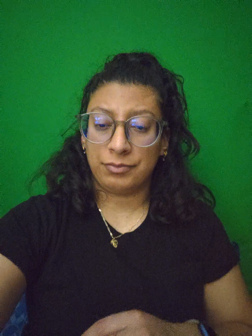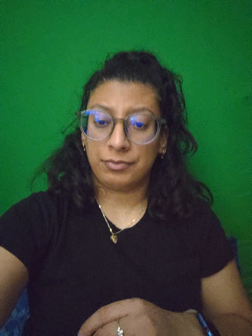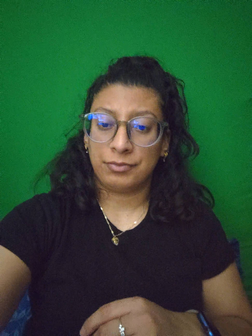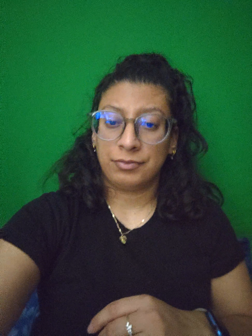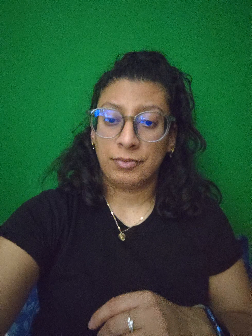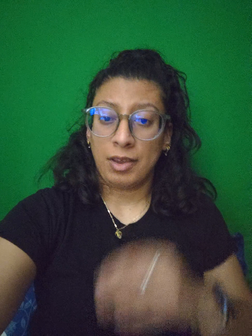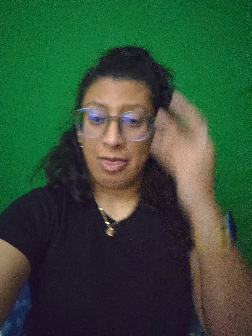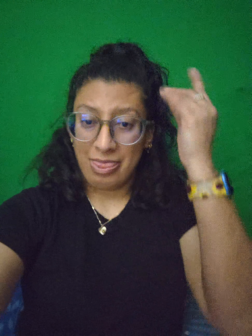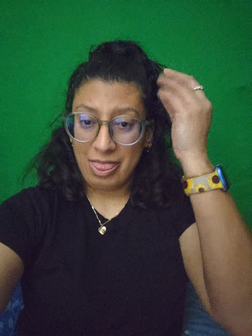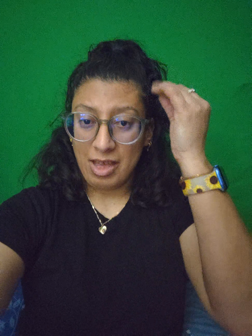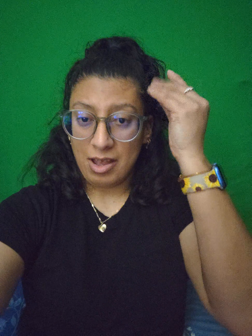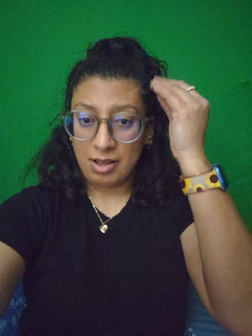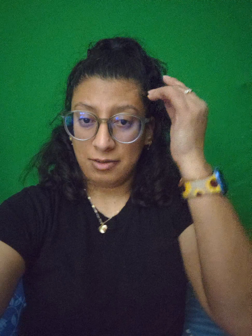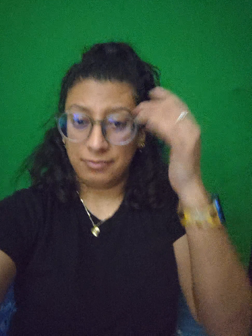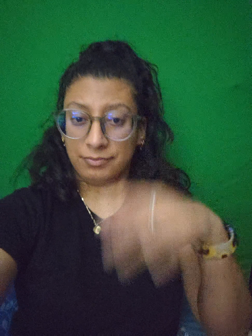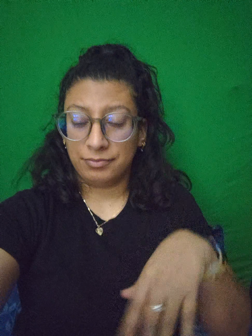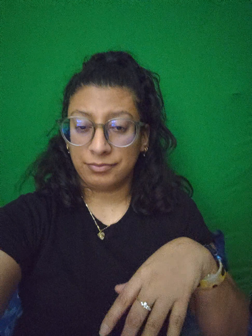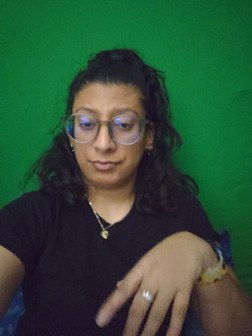think